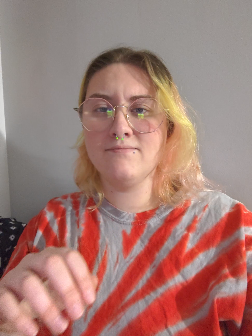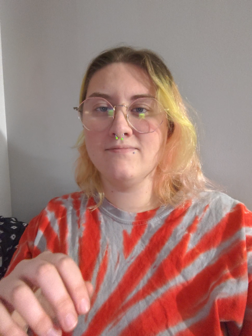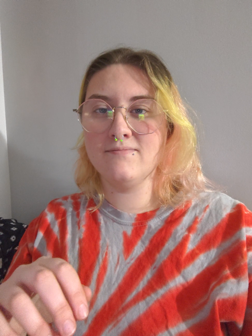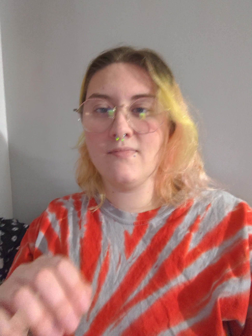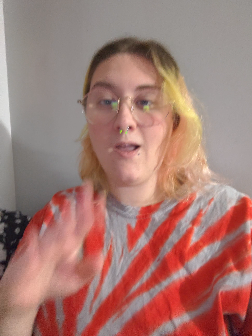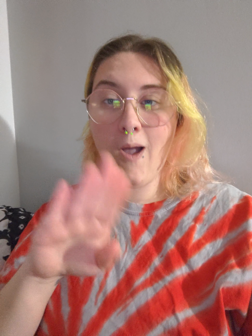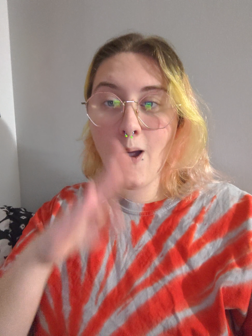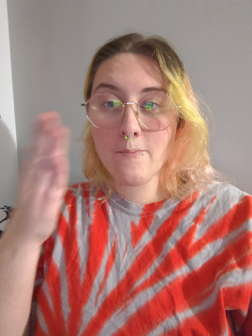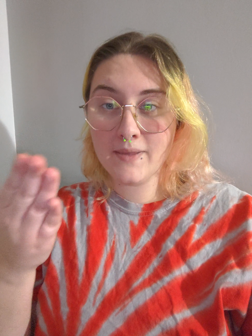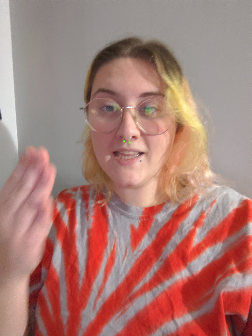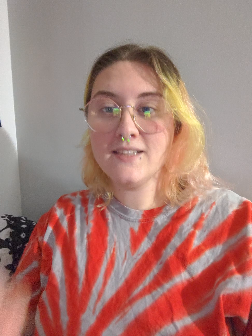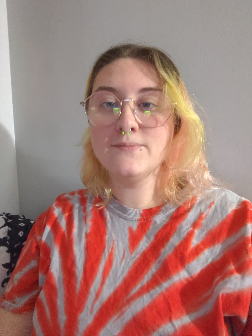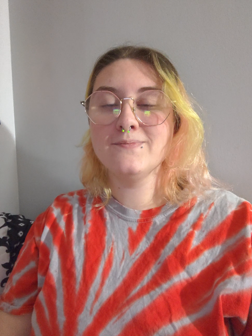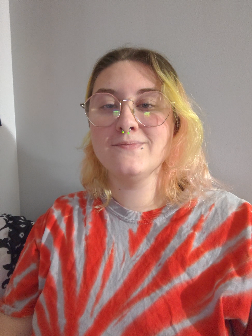open